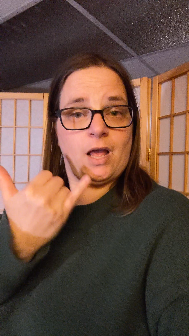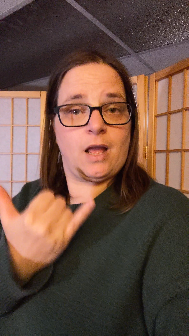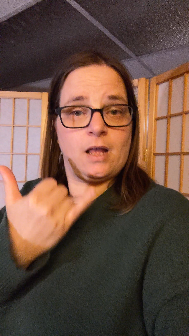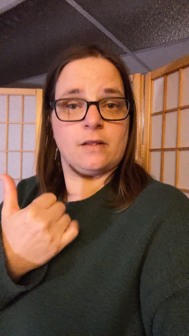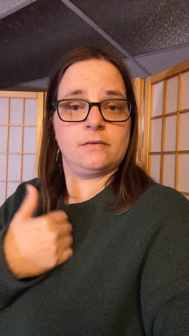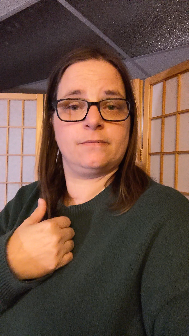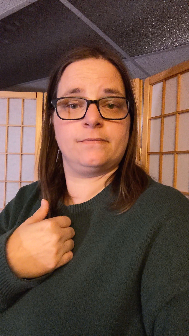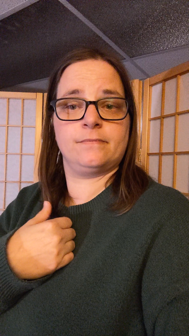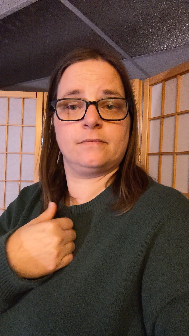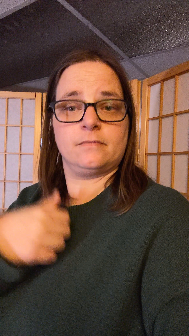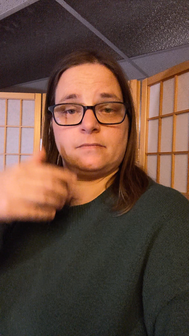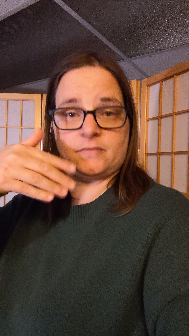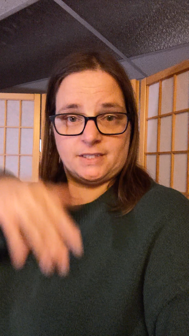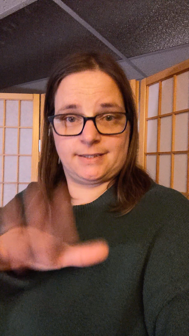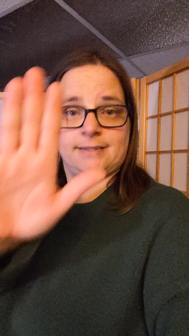enter